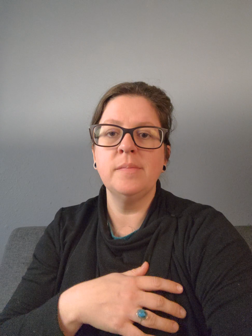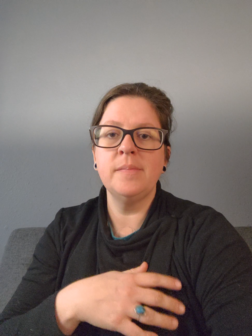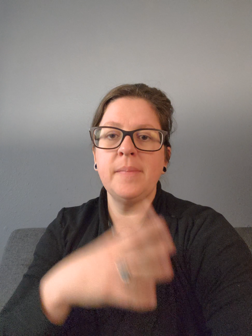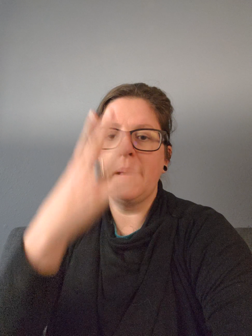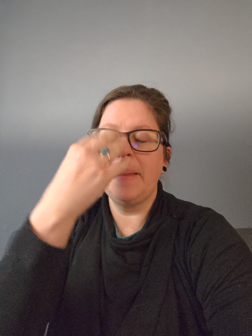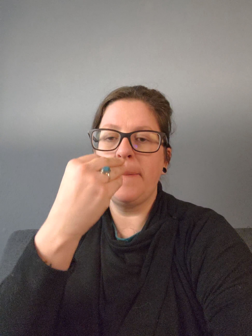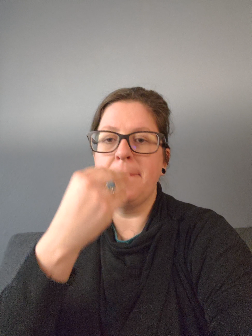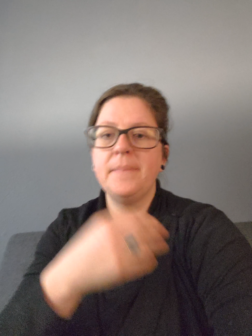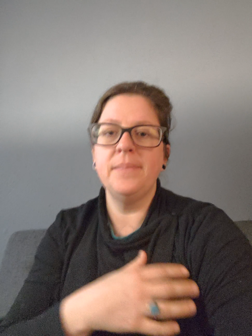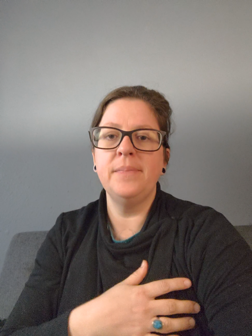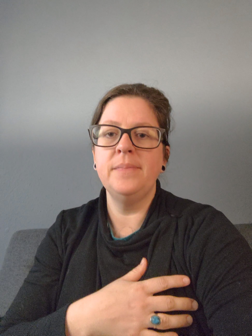nap